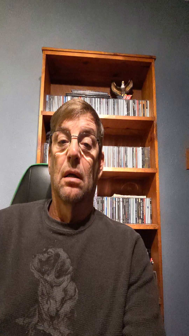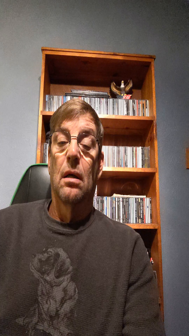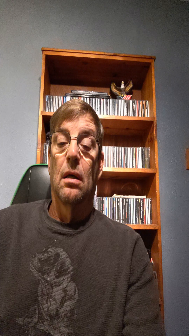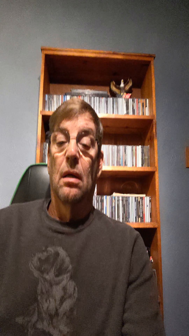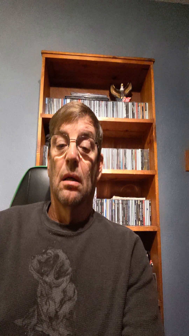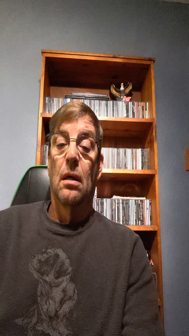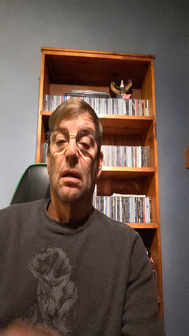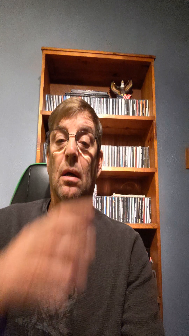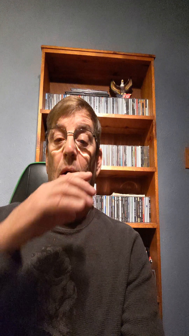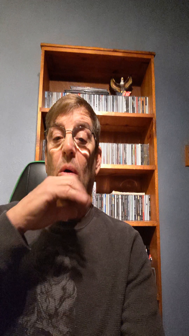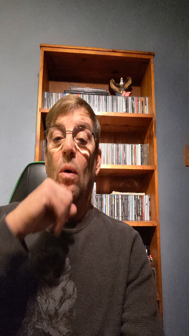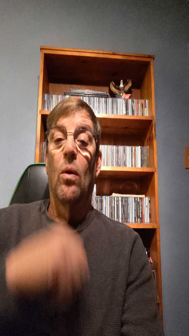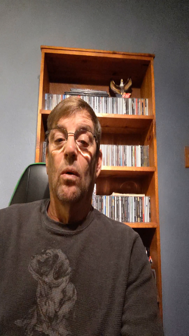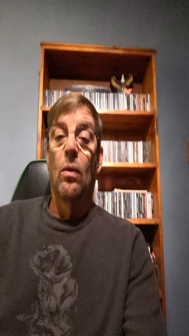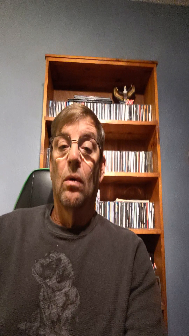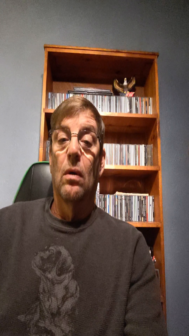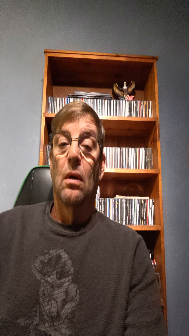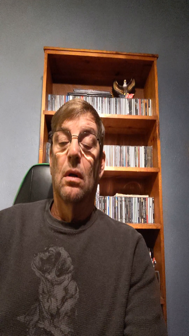old